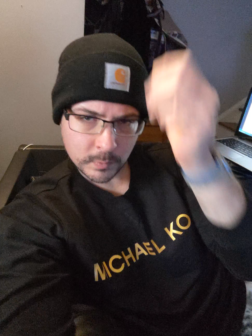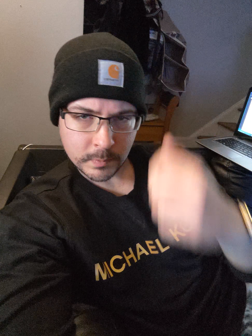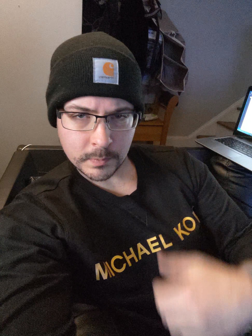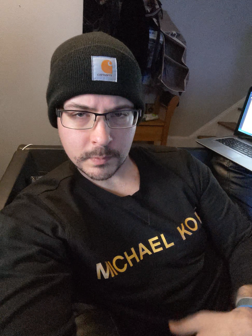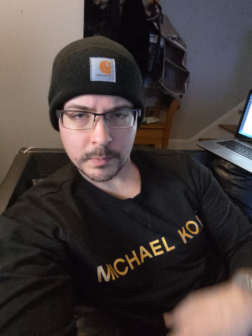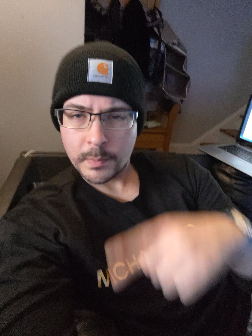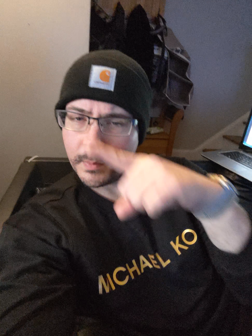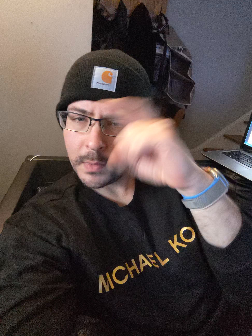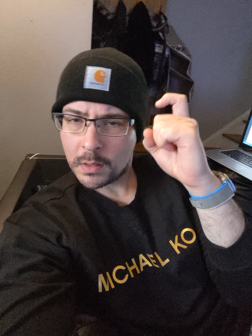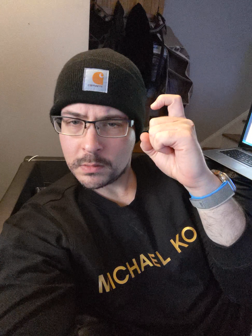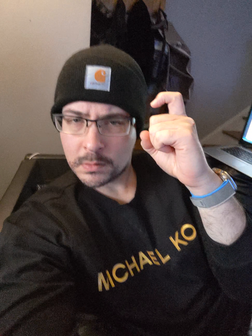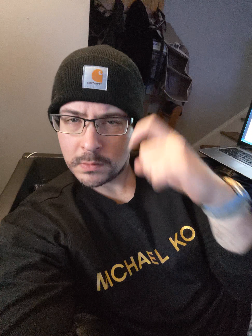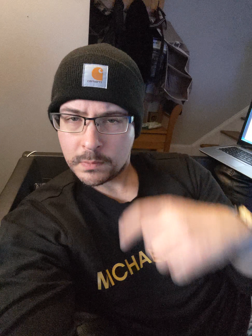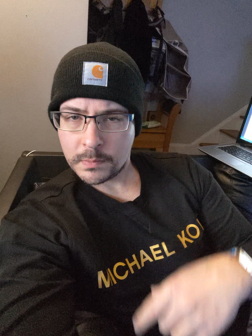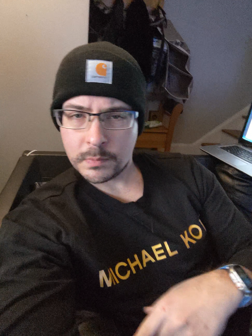because